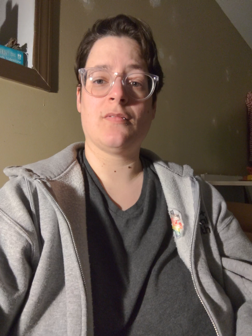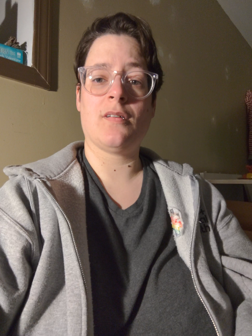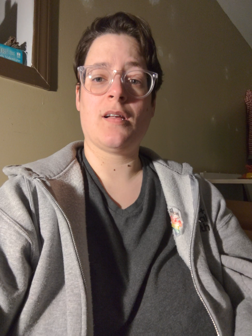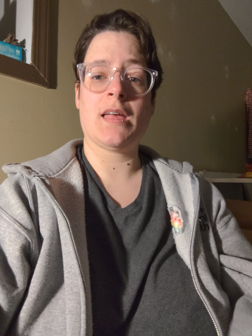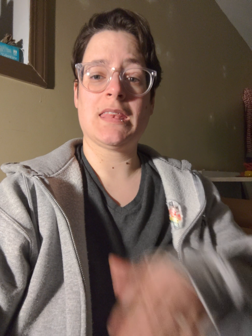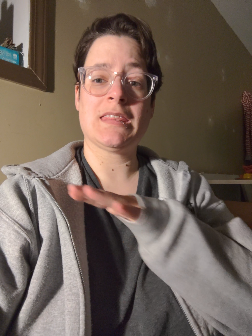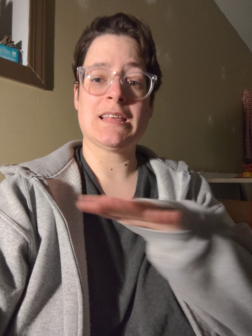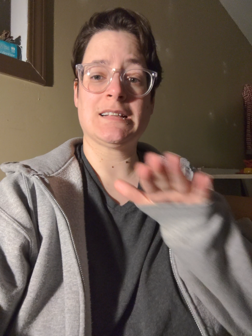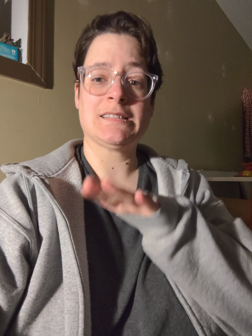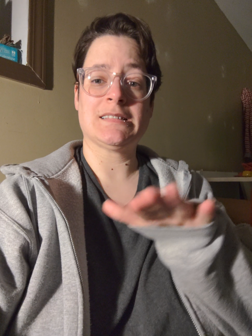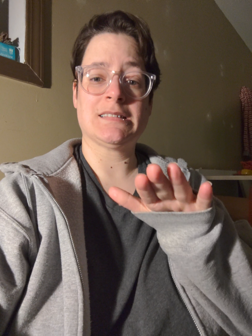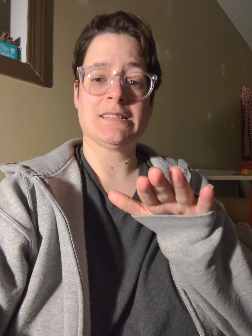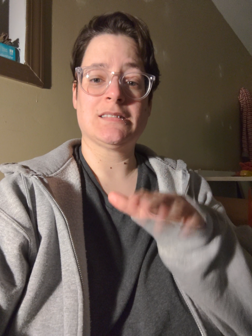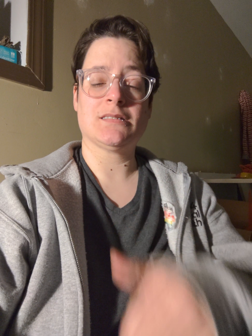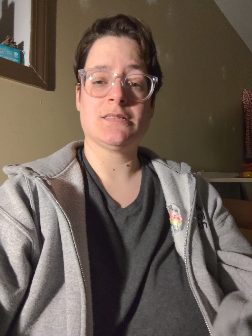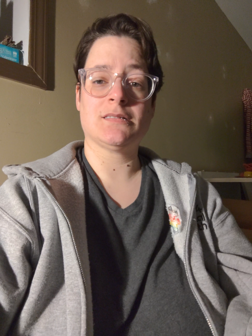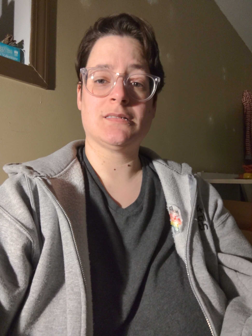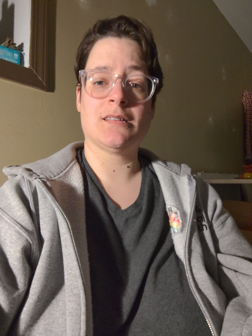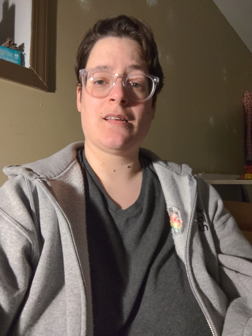clean